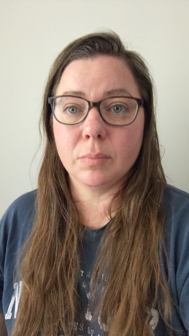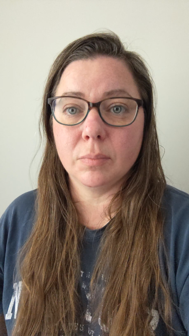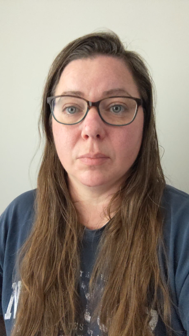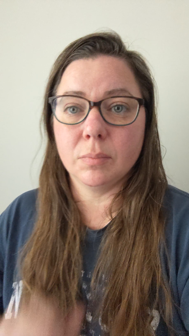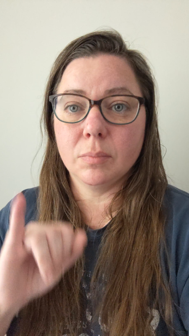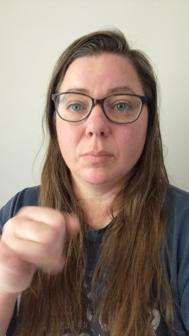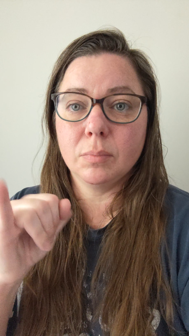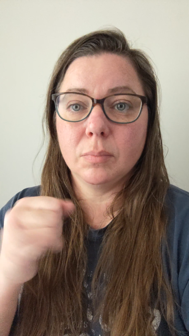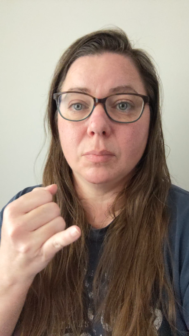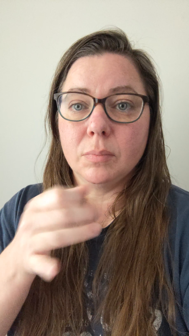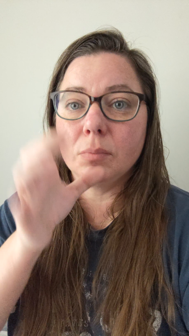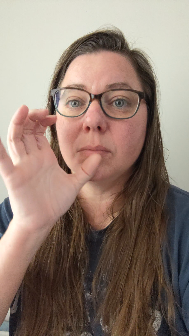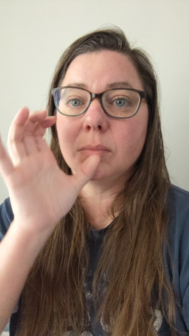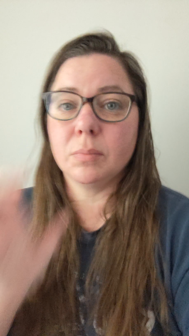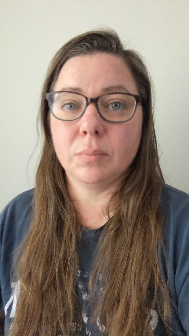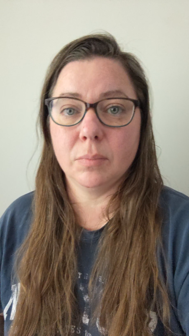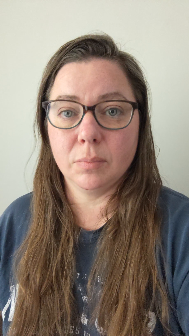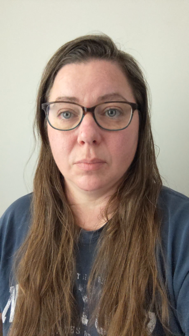juice